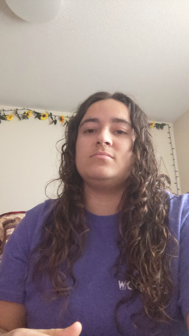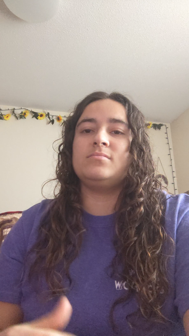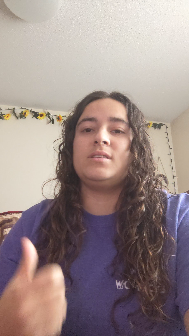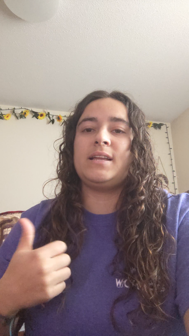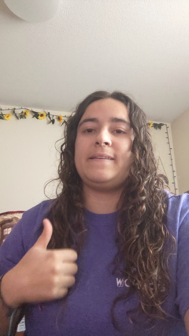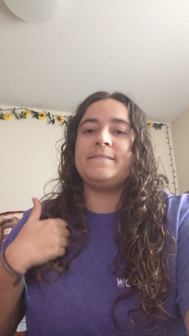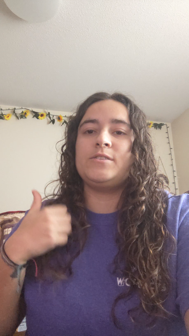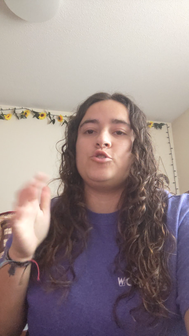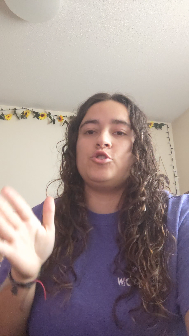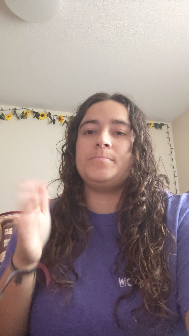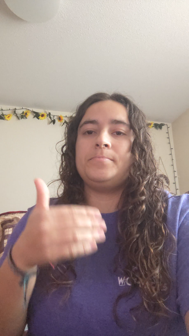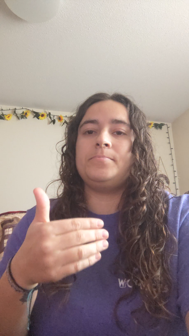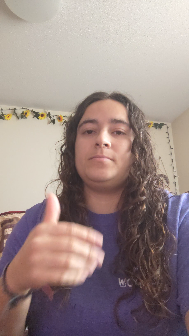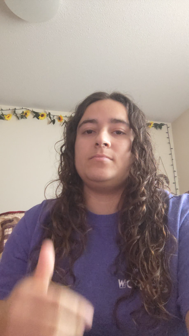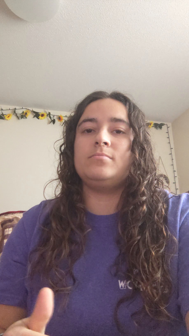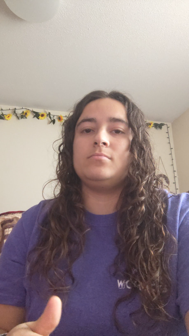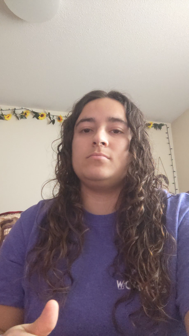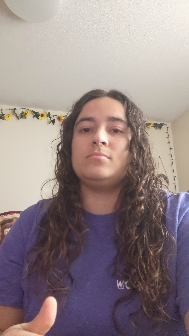living room